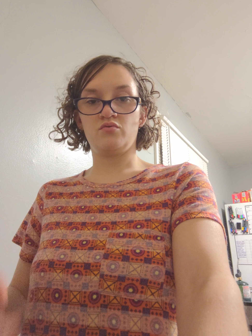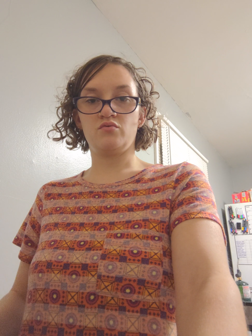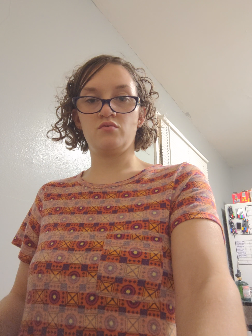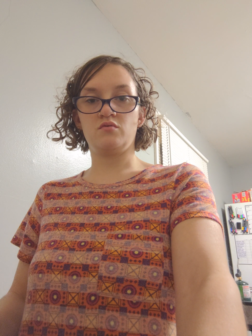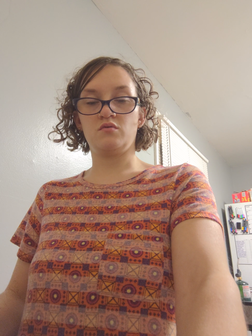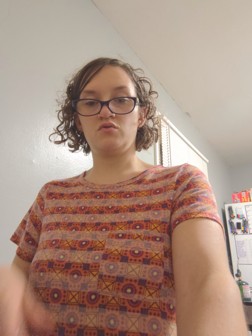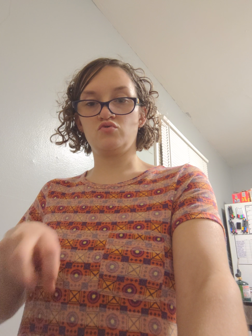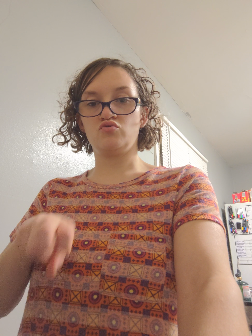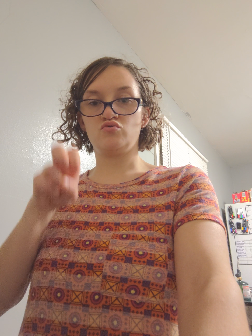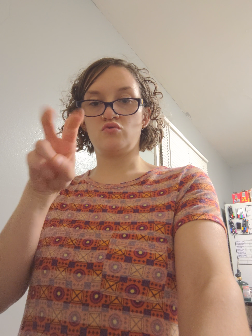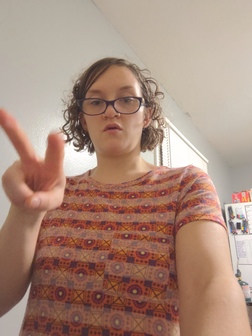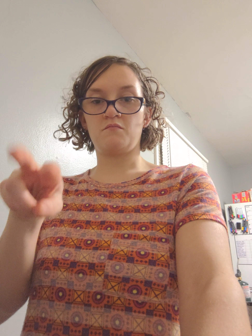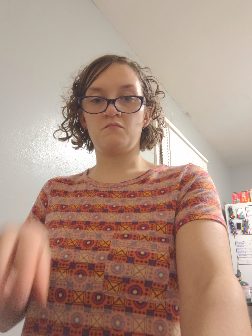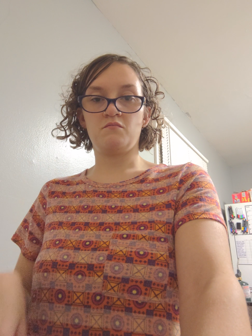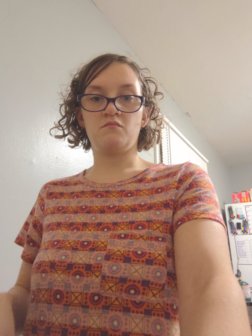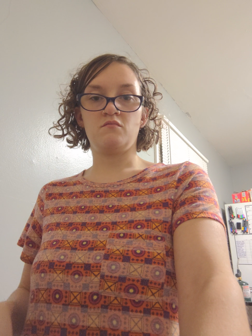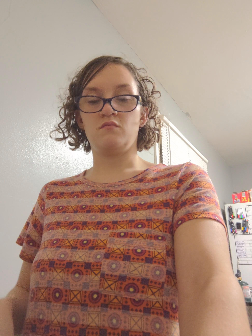jump